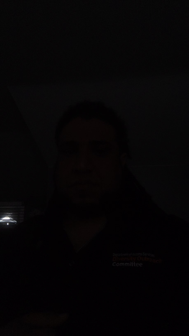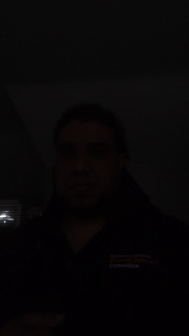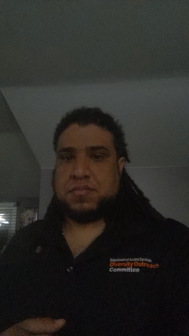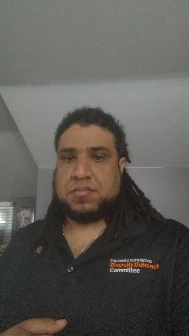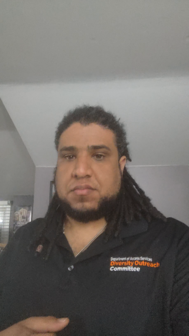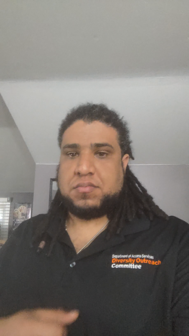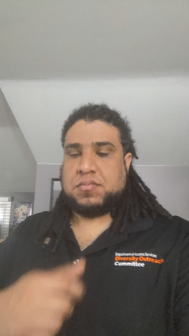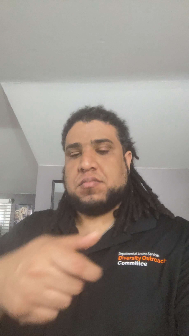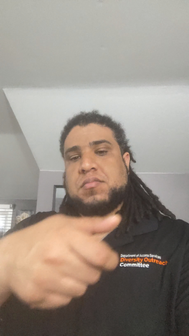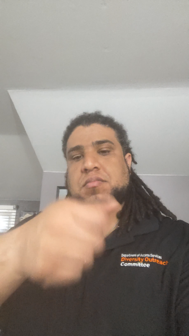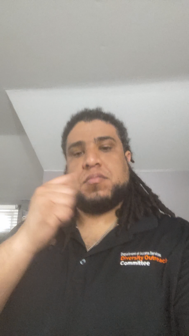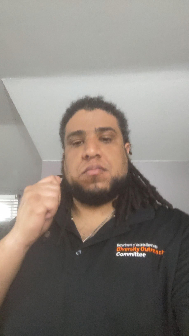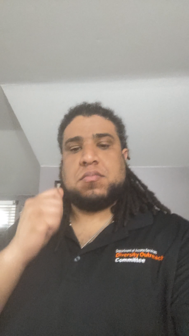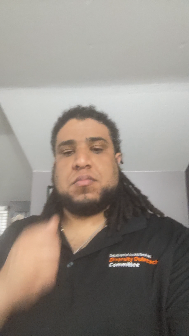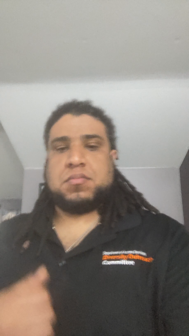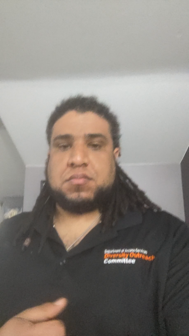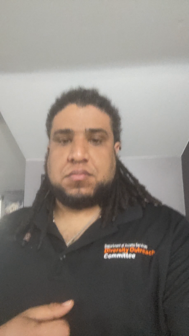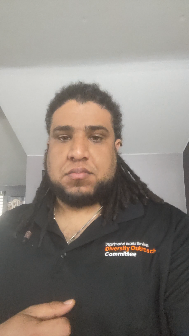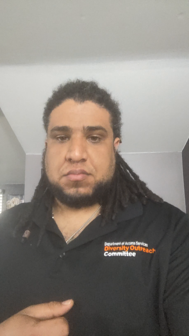pull